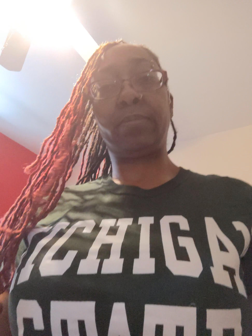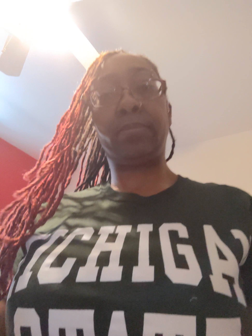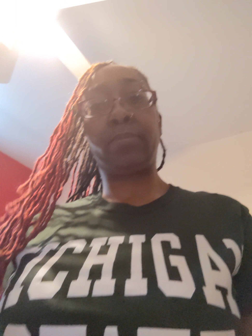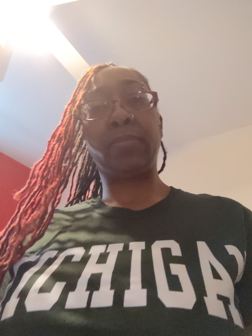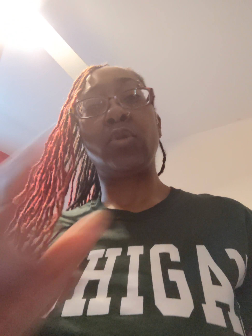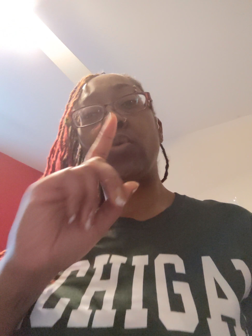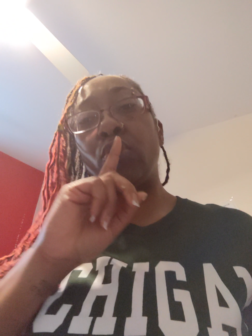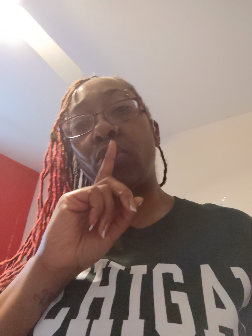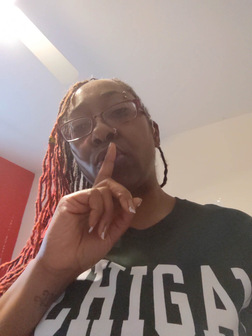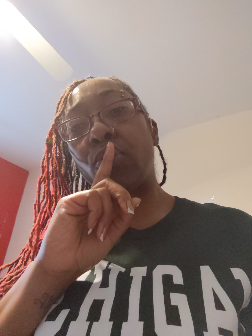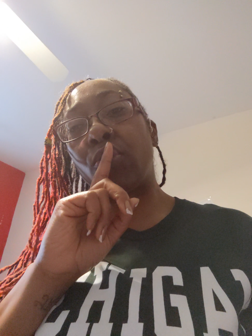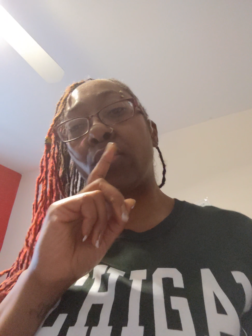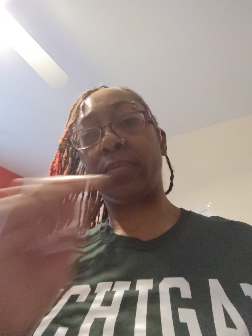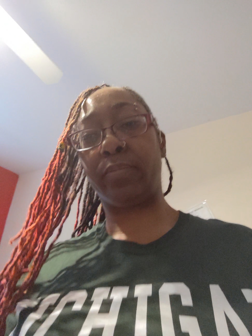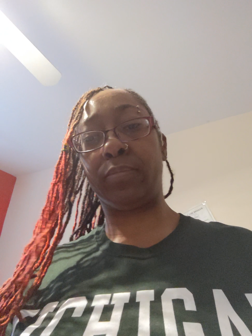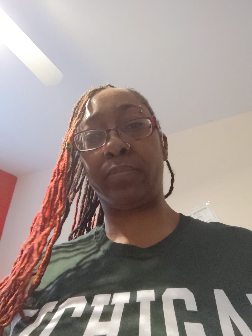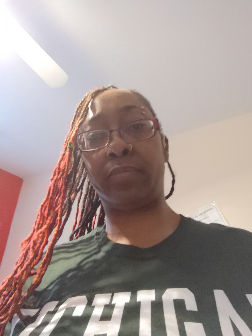shhh